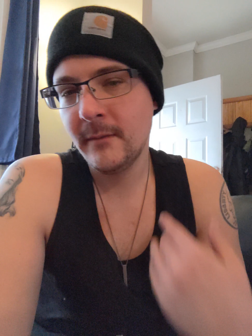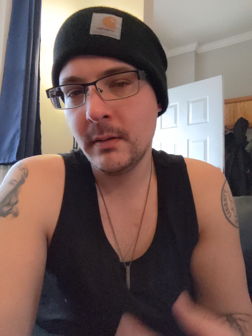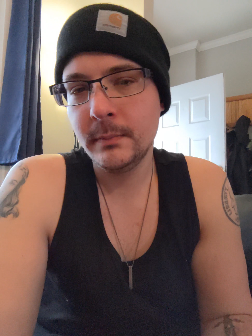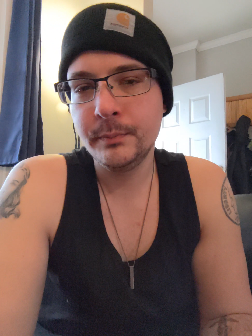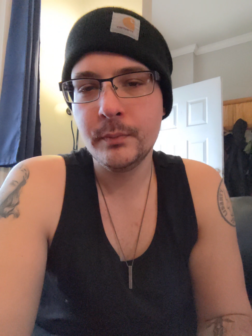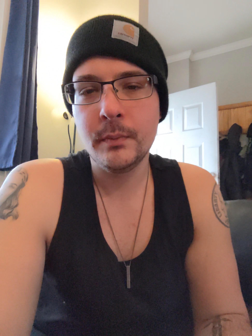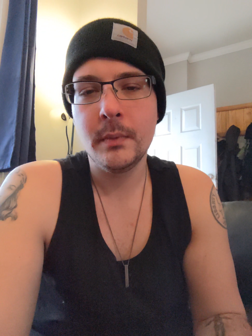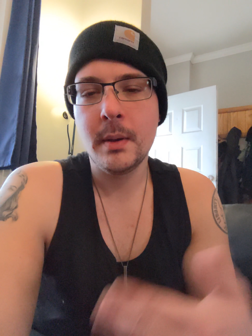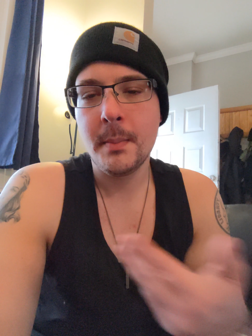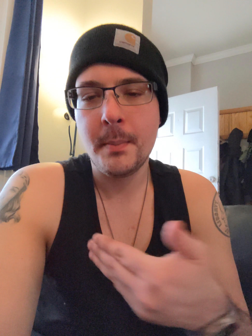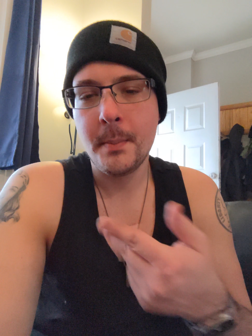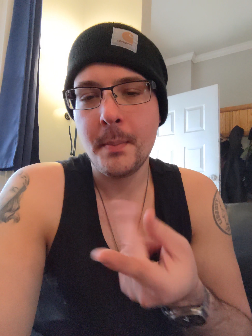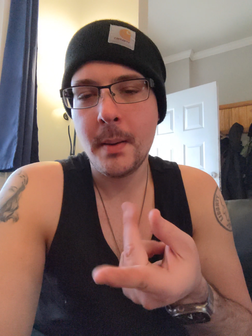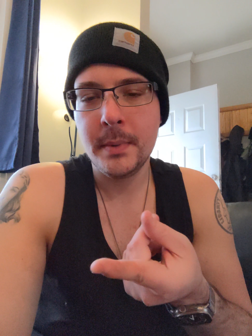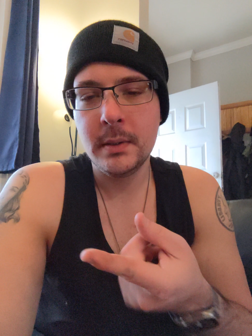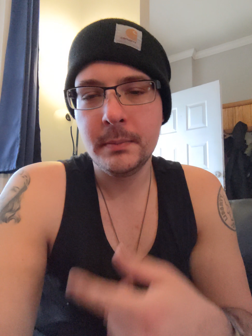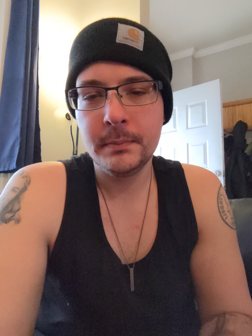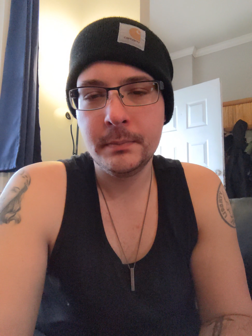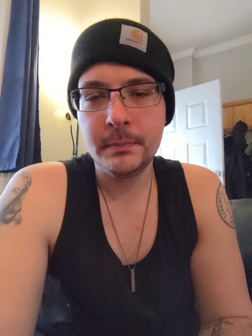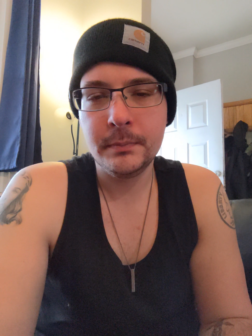puppy